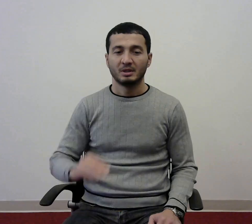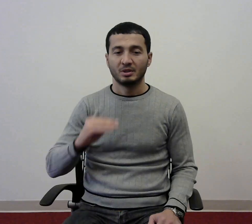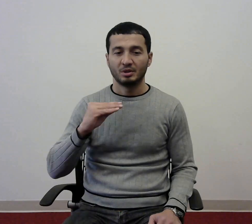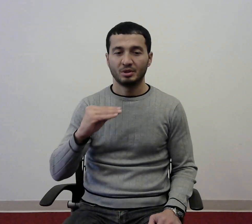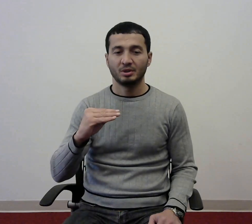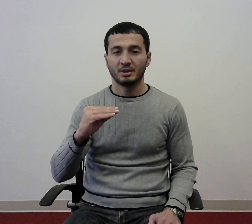J